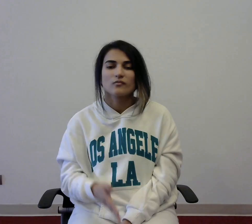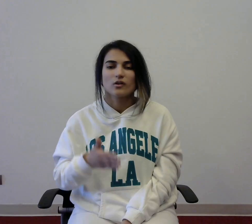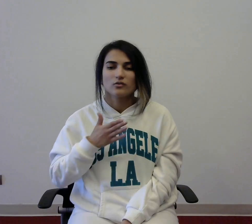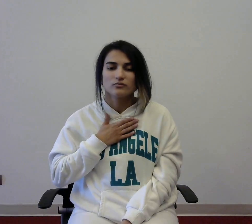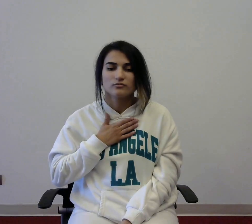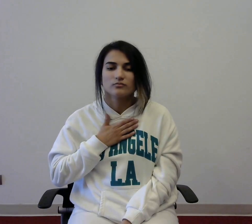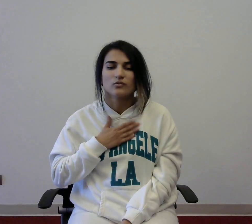mən